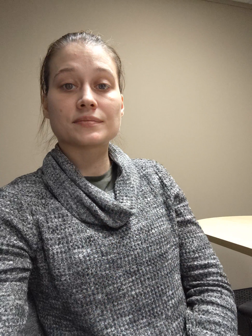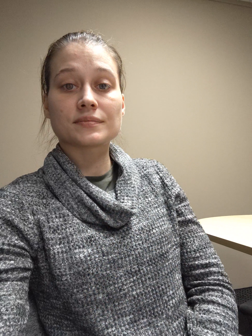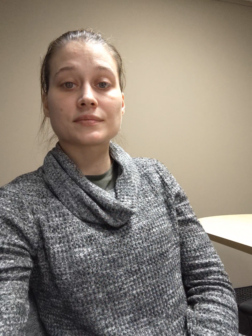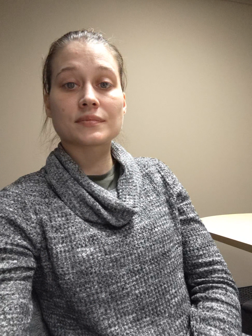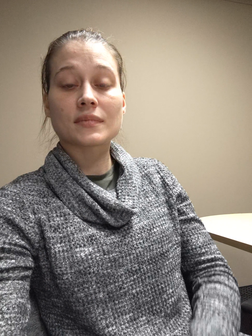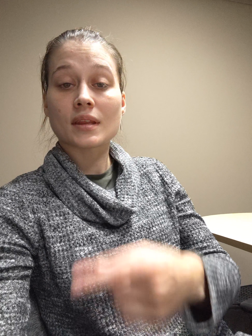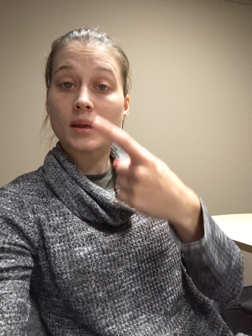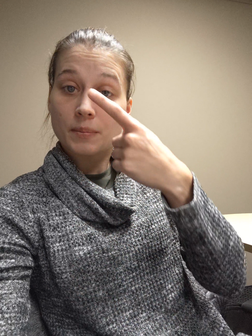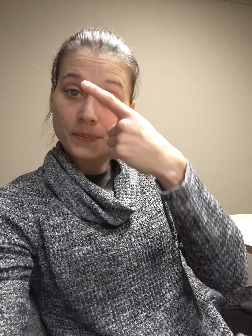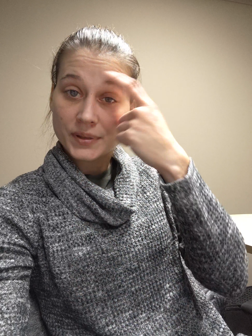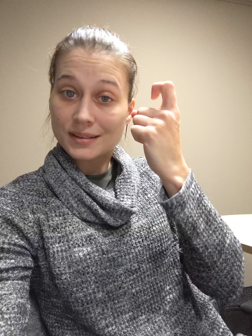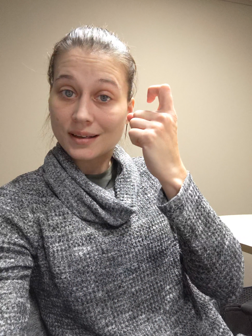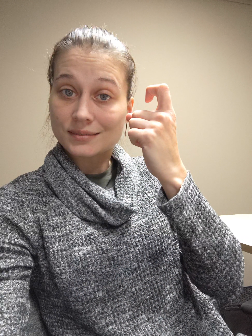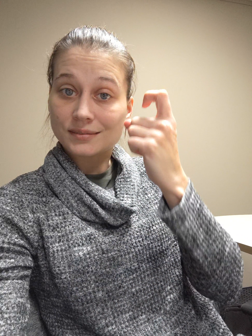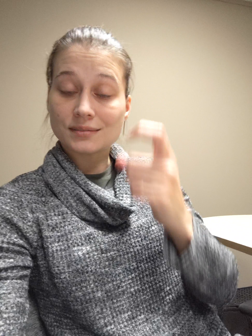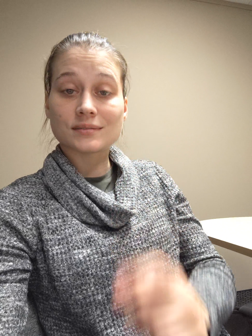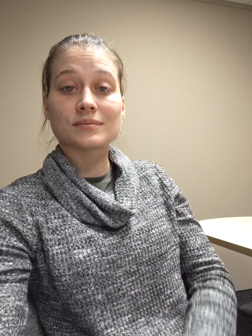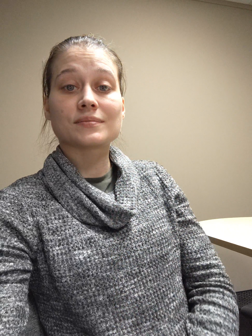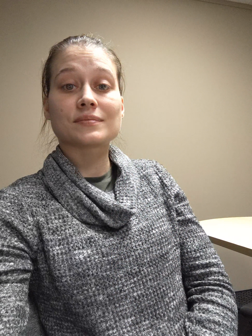because